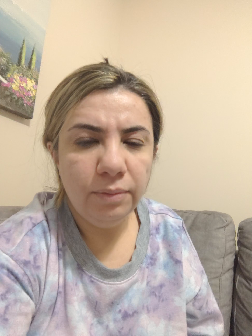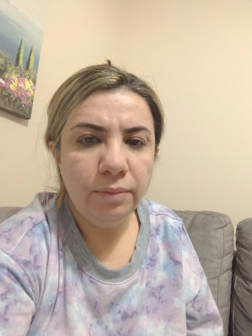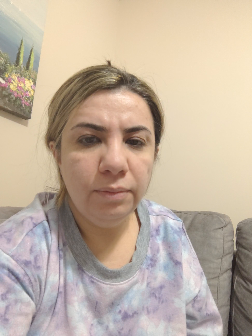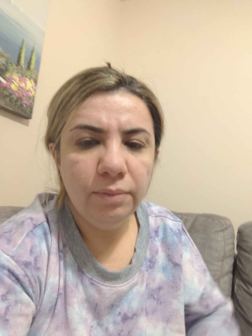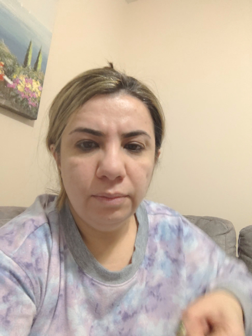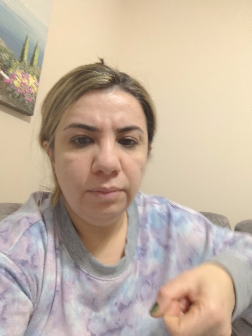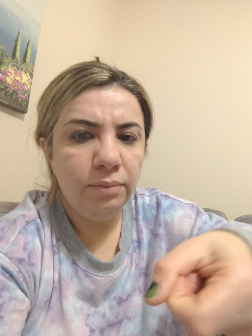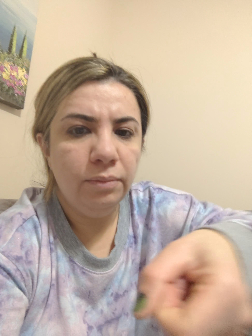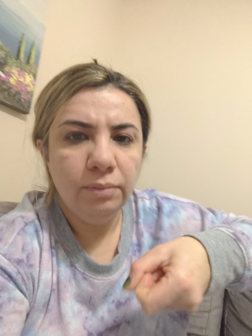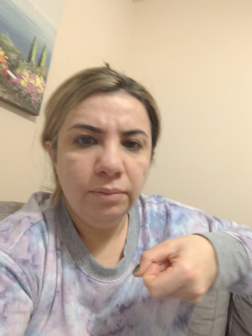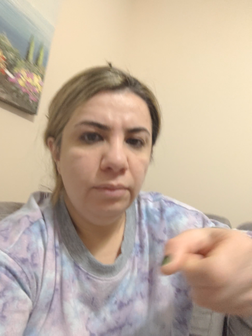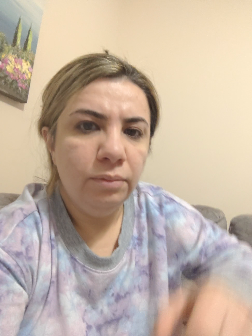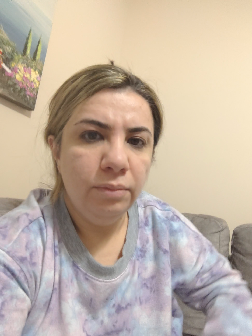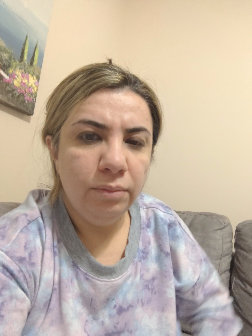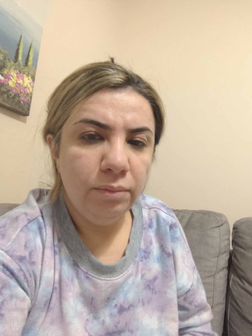vacuum